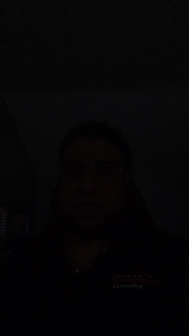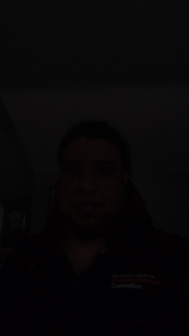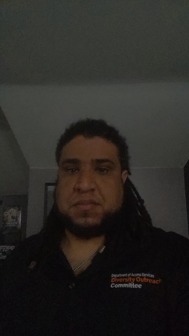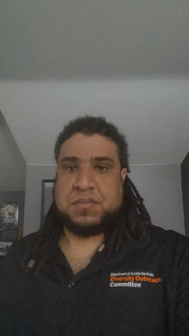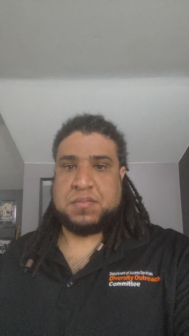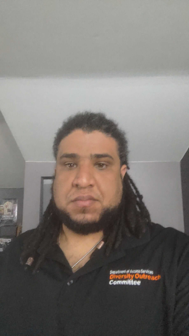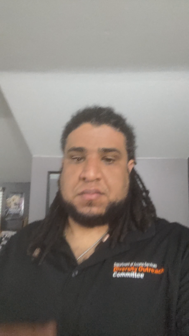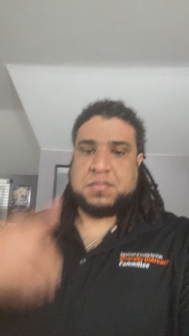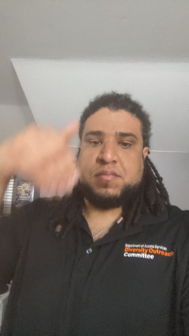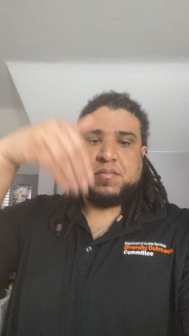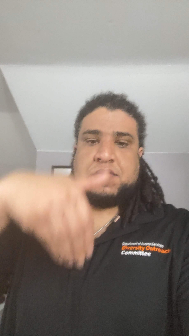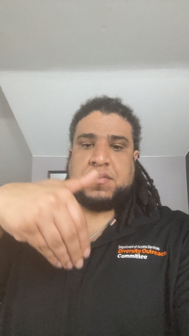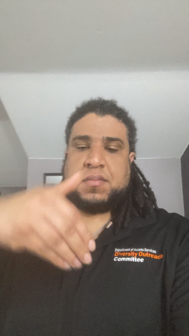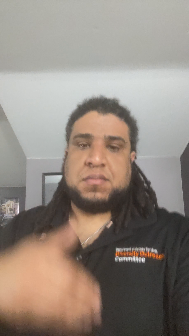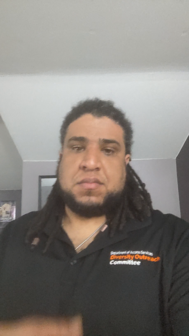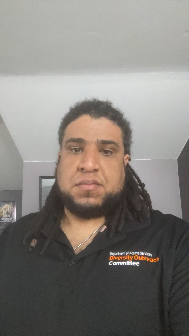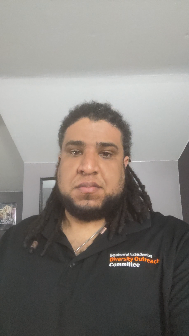night night